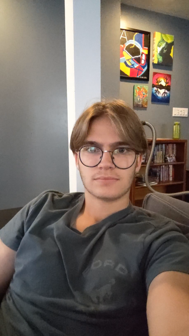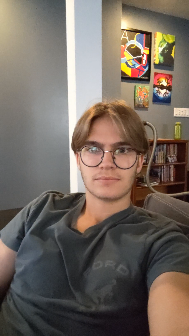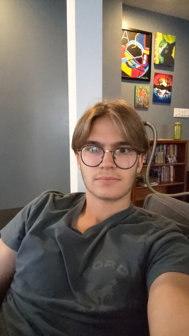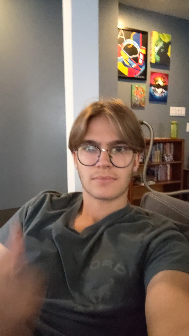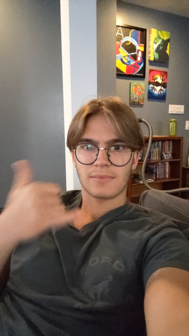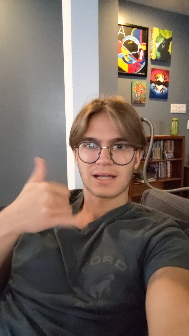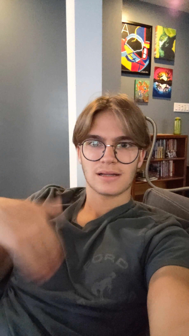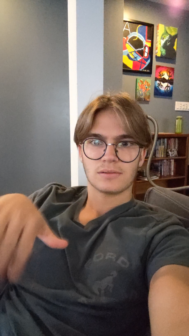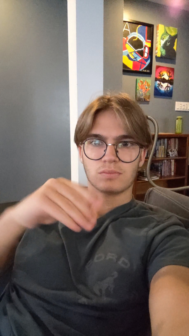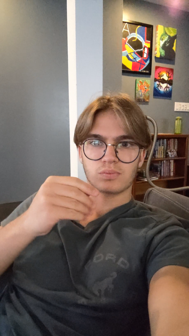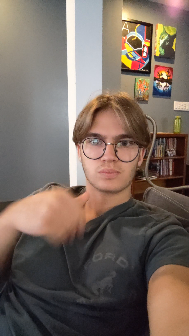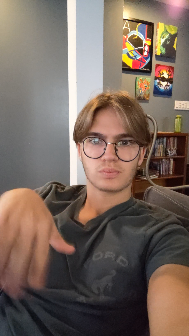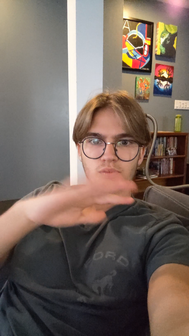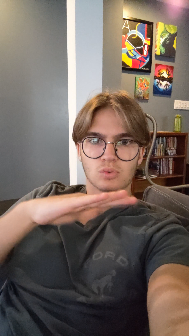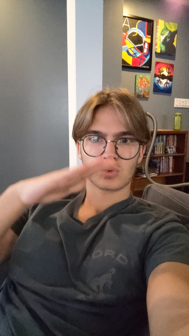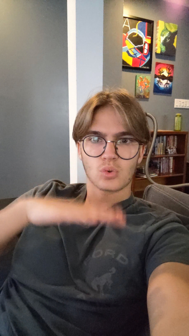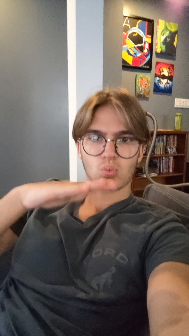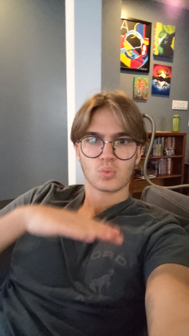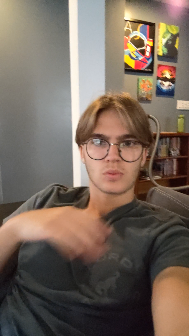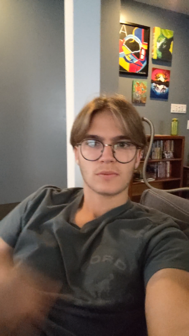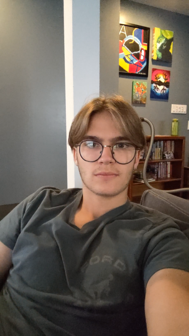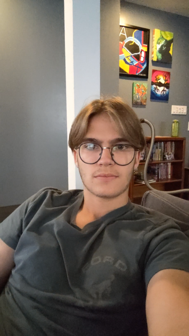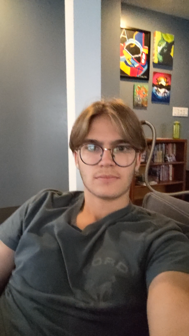playground